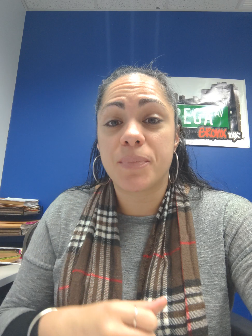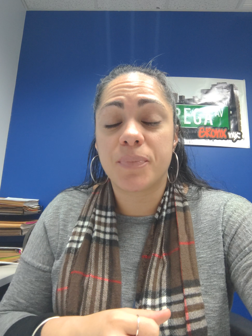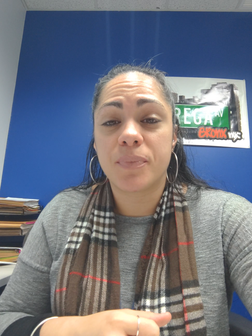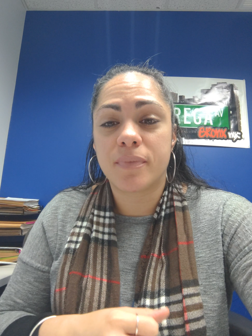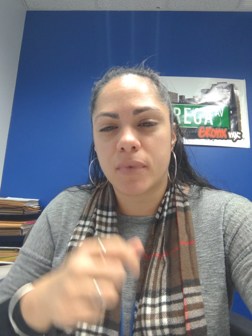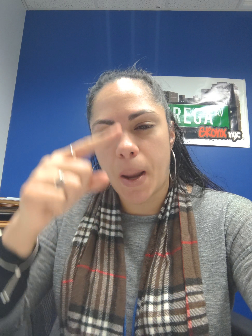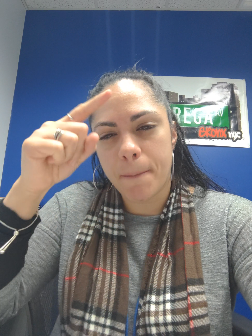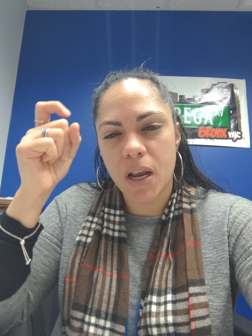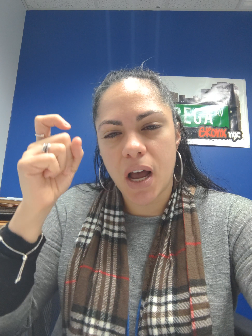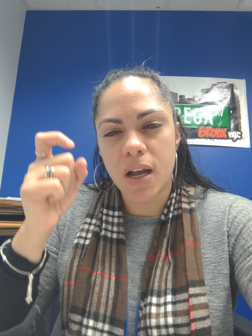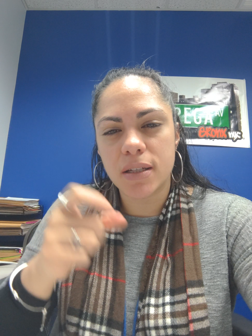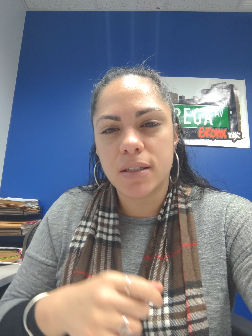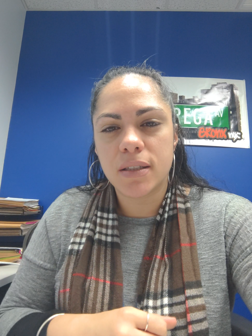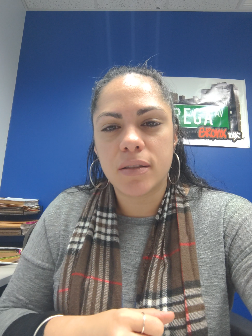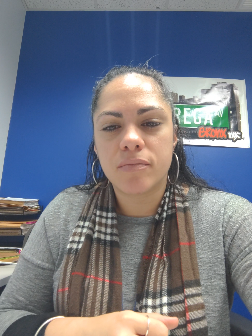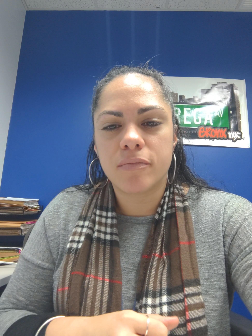because